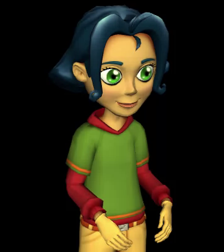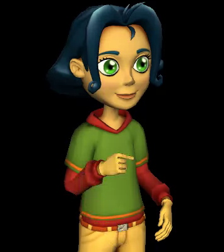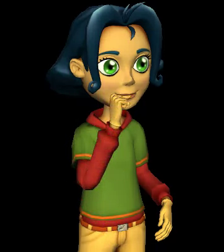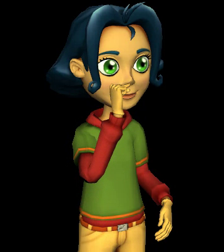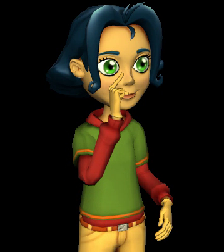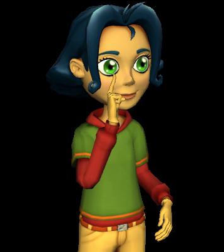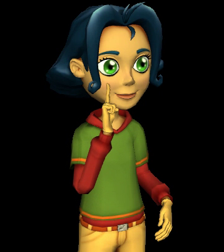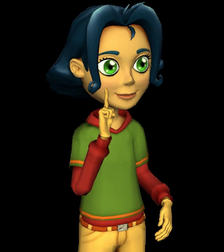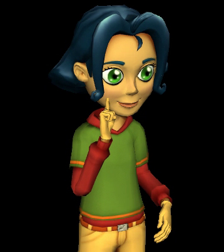ماي